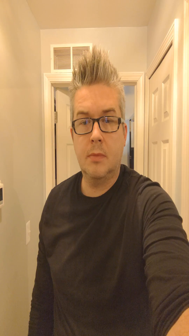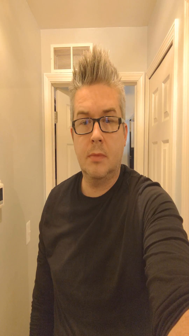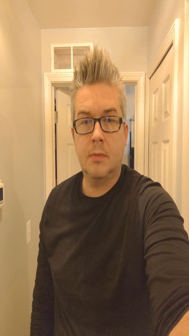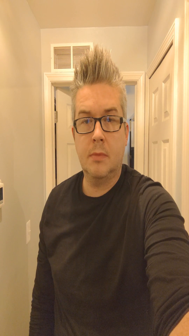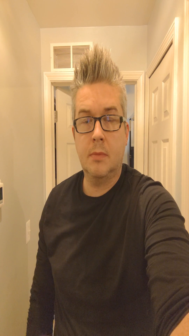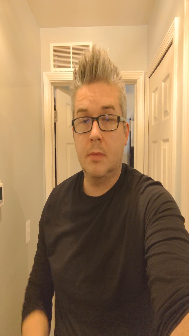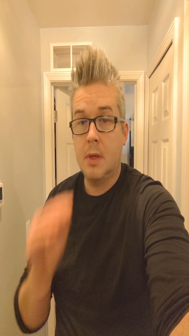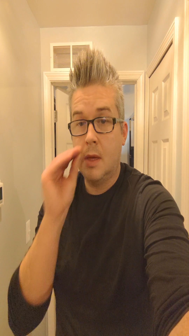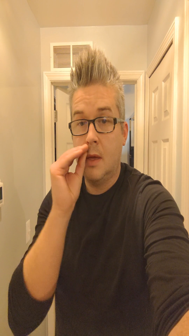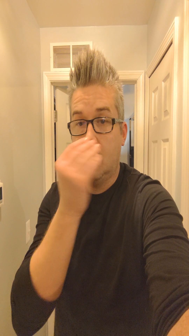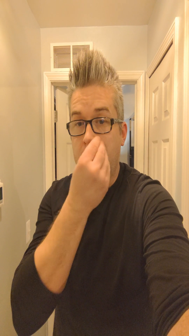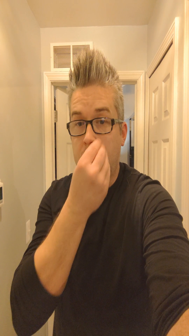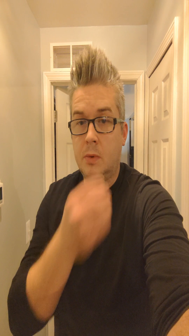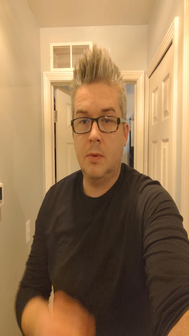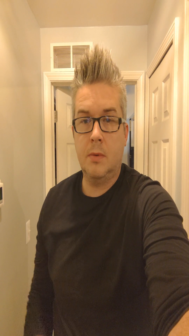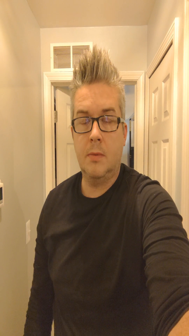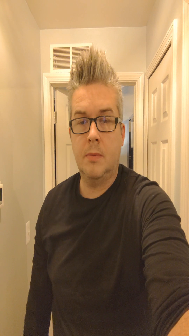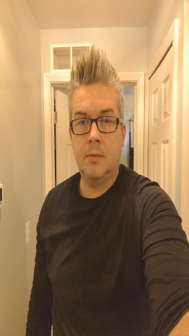flower